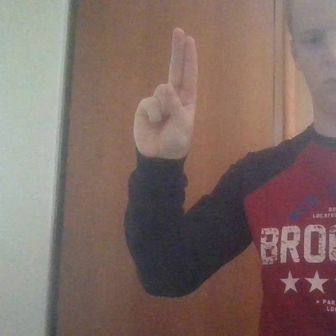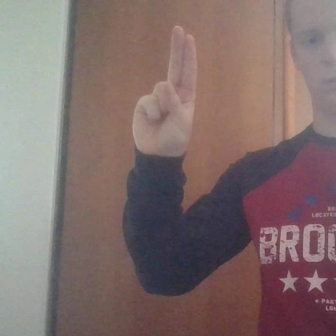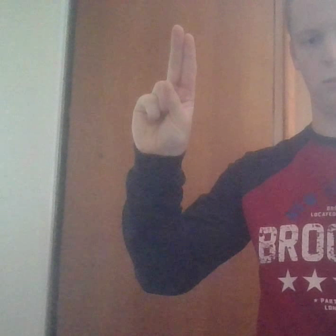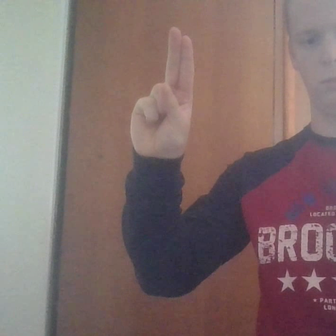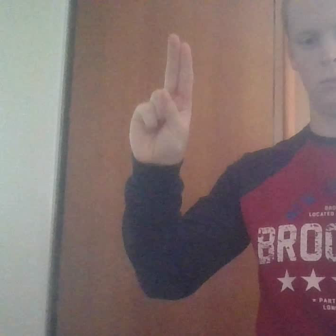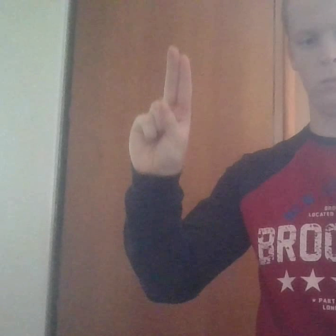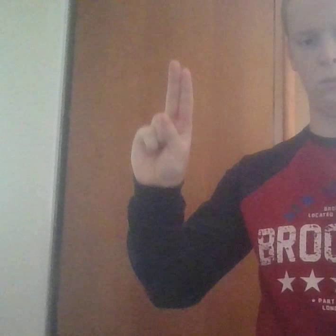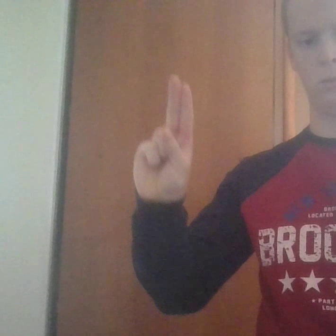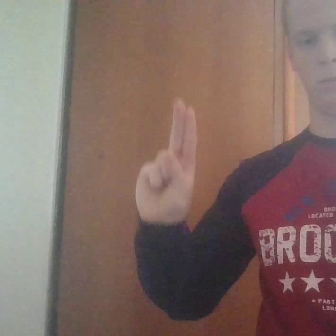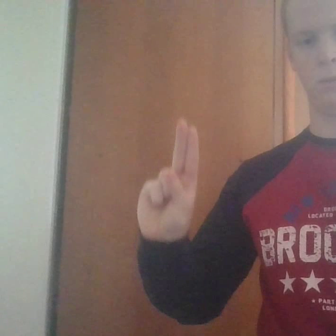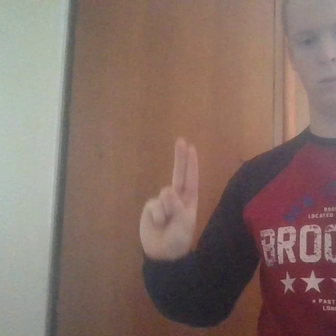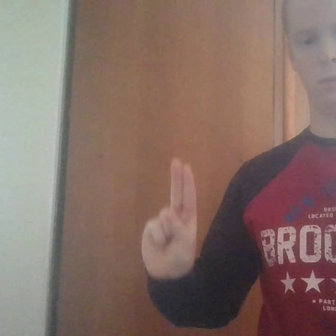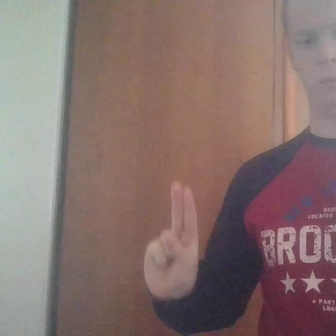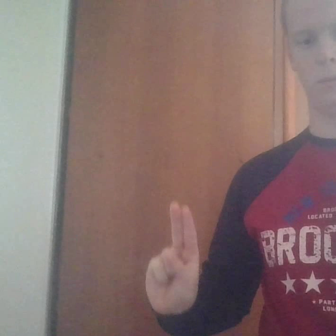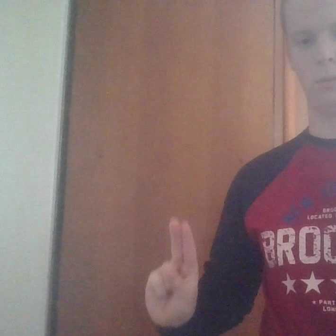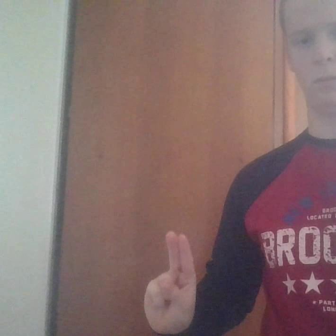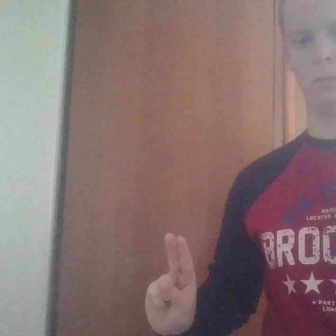Ц